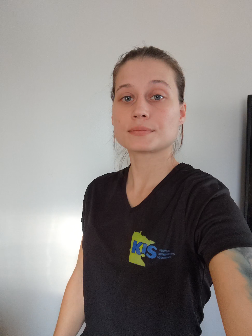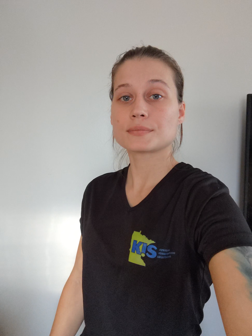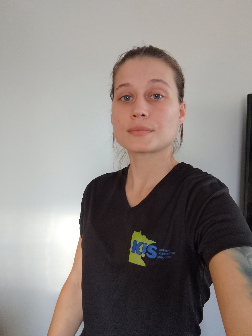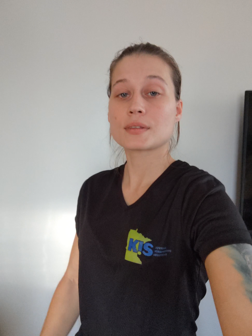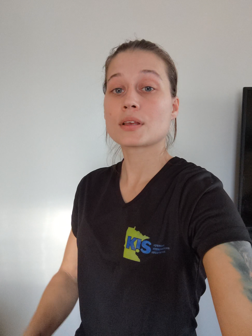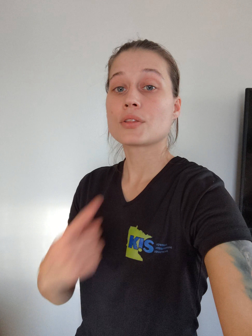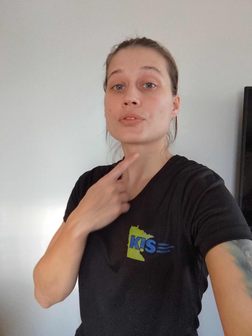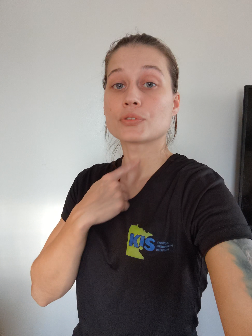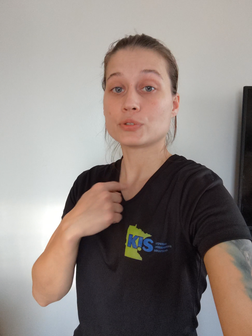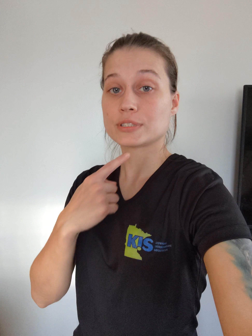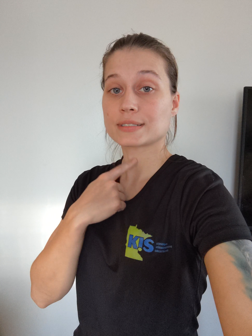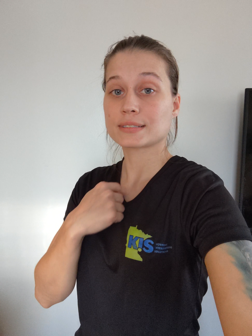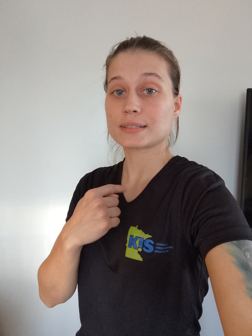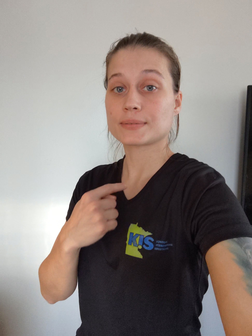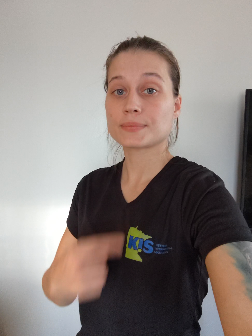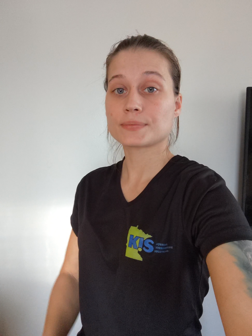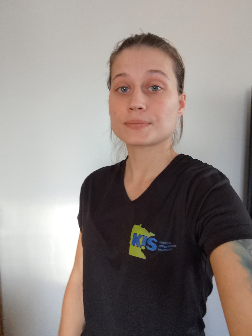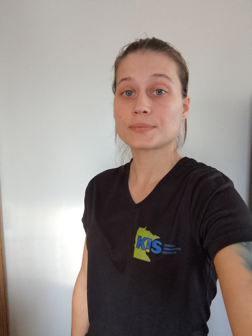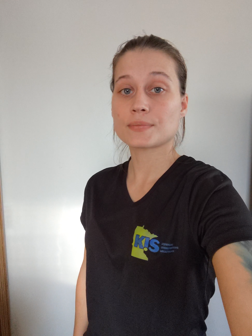thirsty